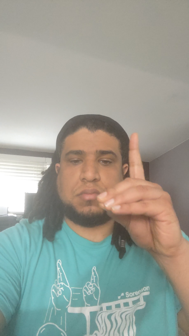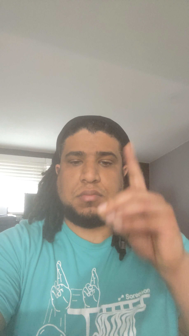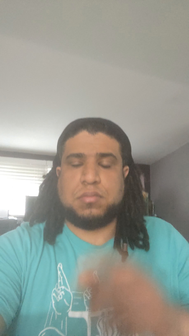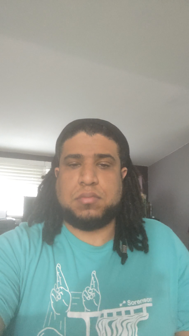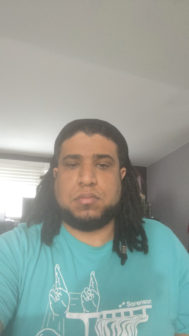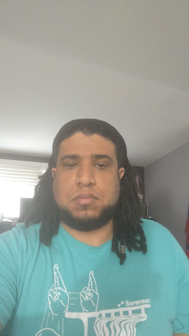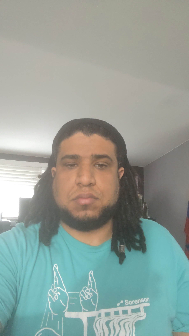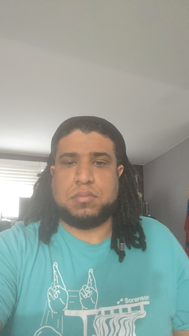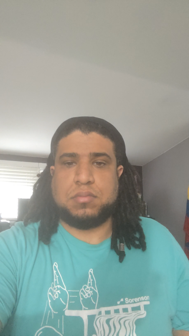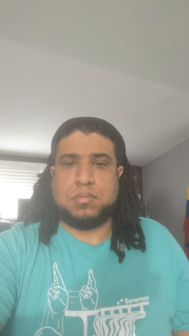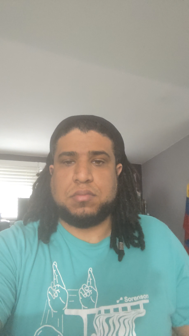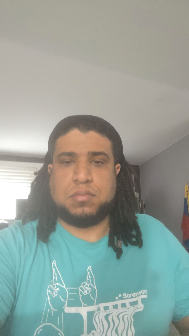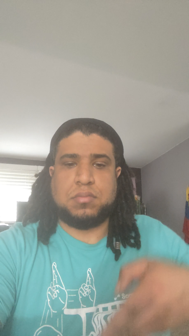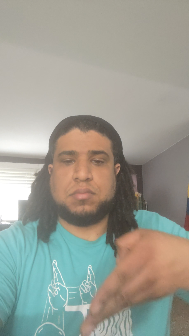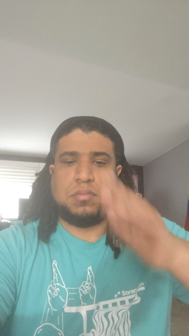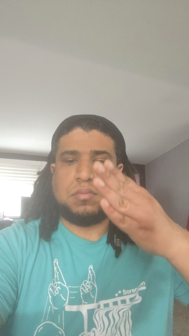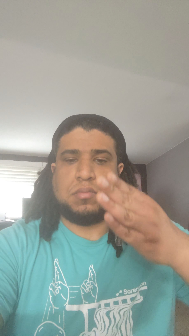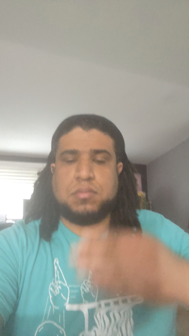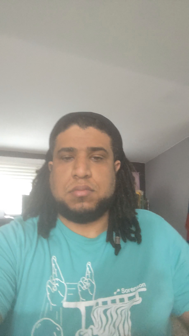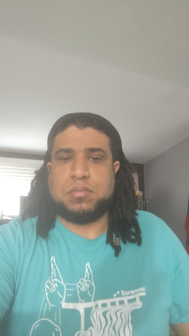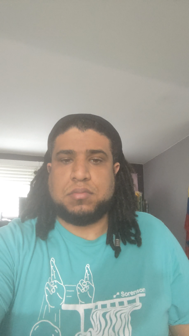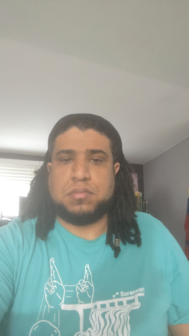kick